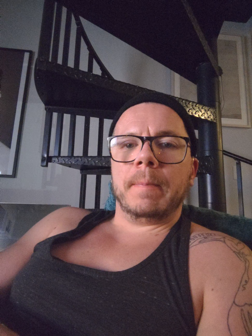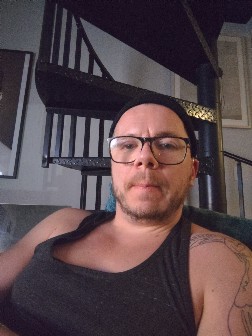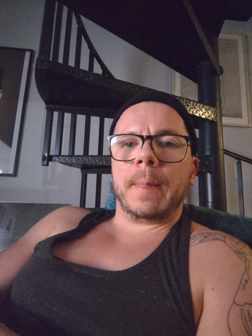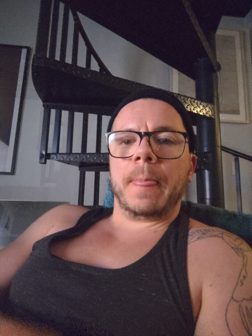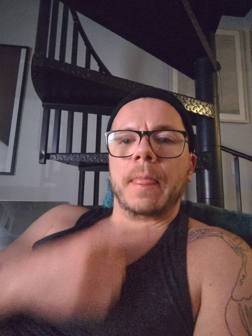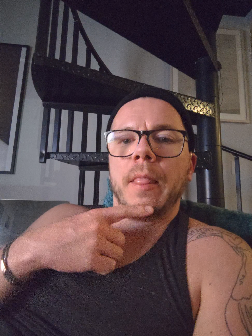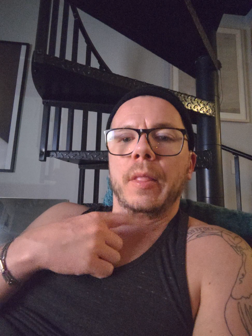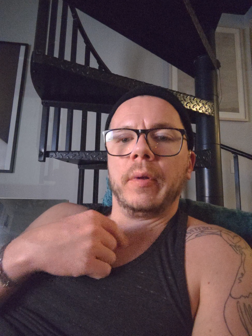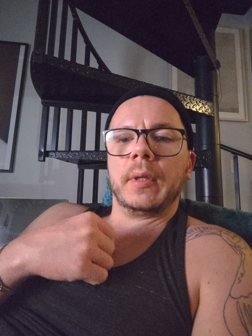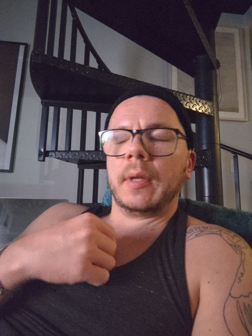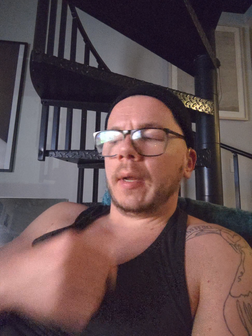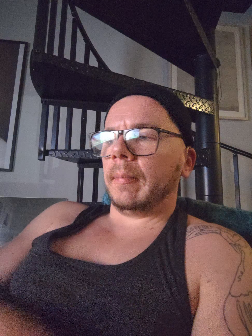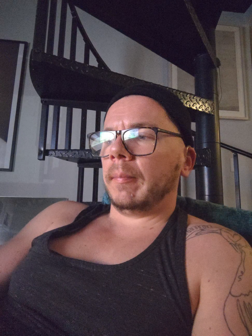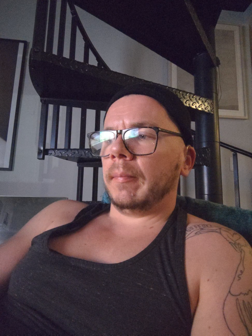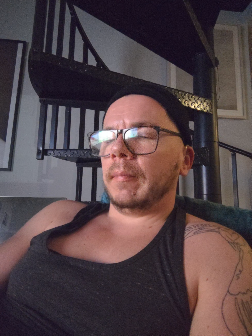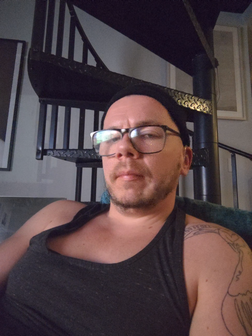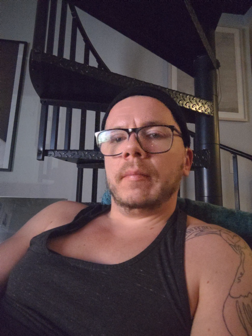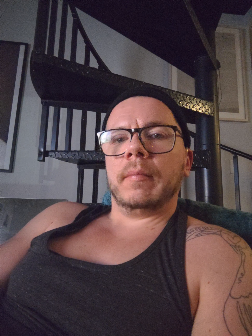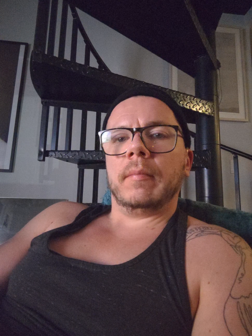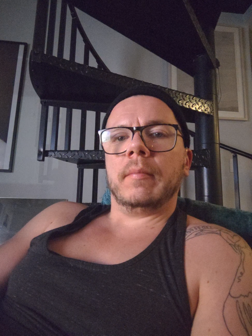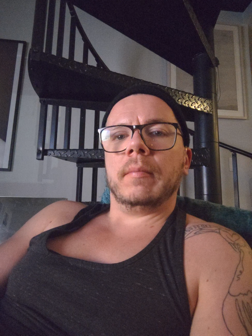thirsty